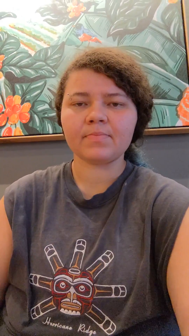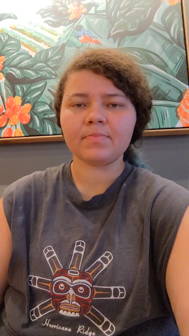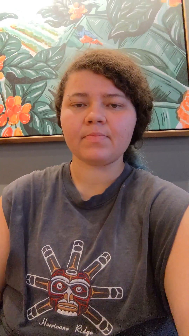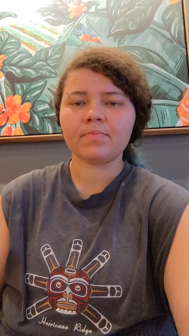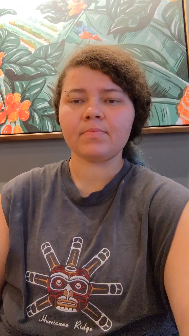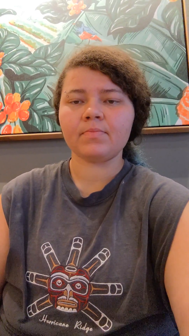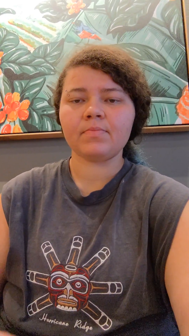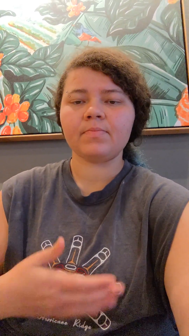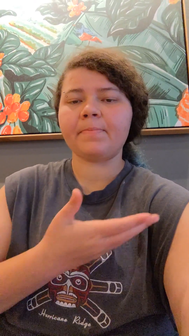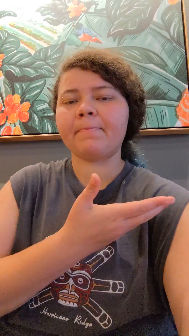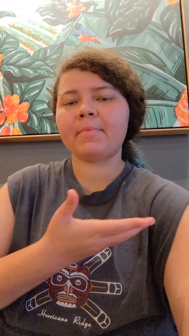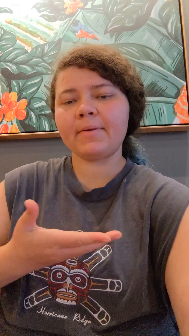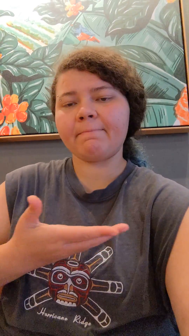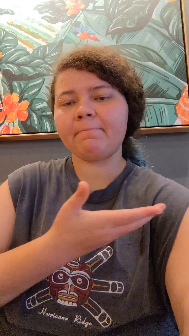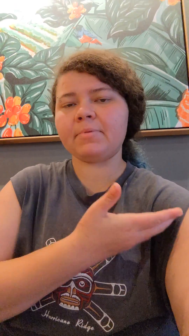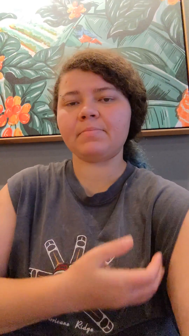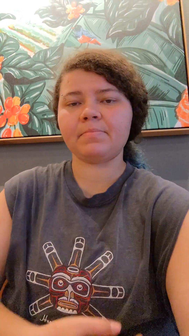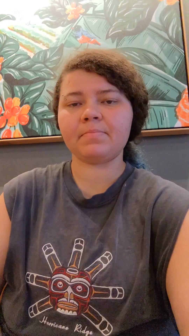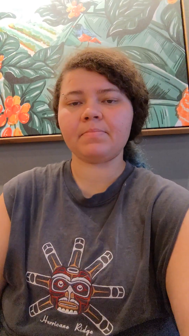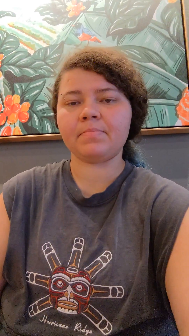baby